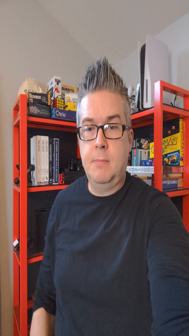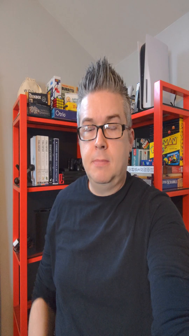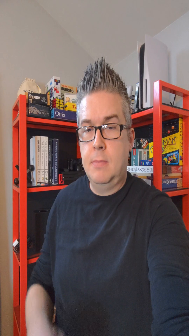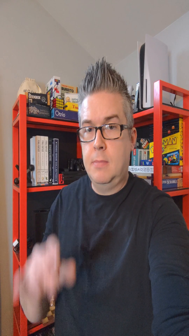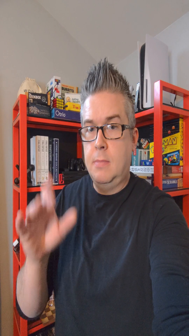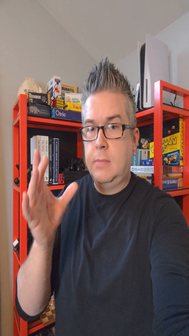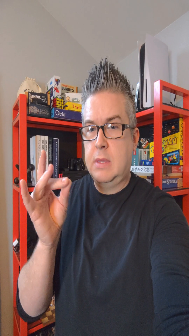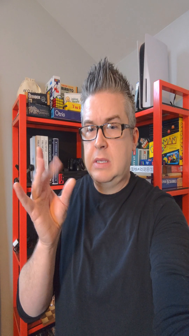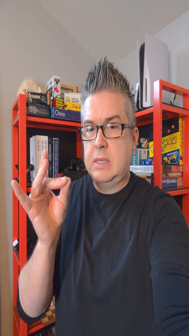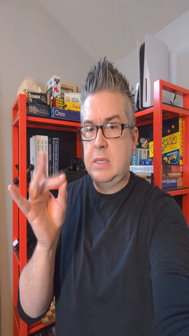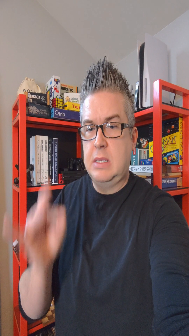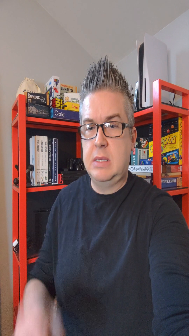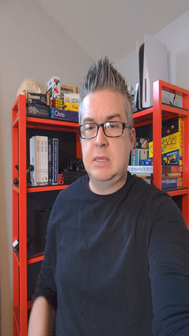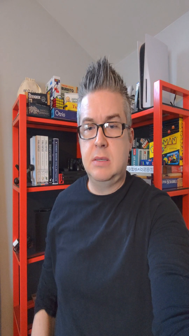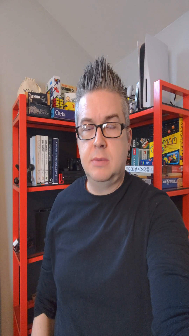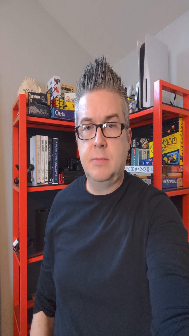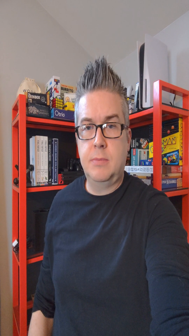sticky